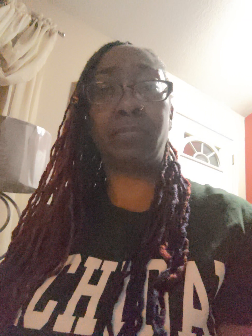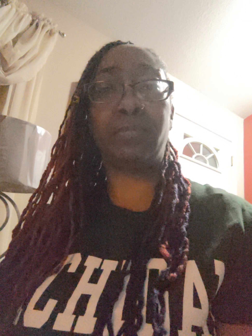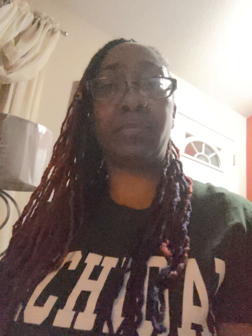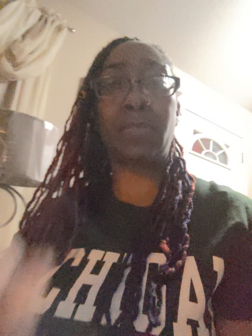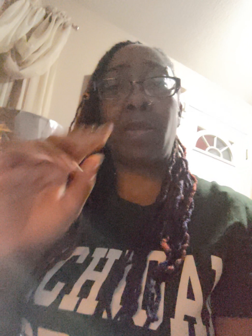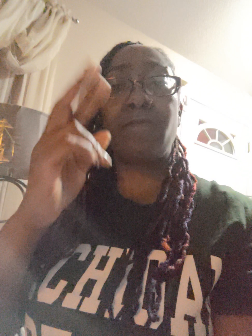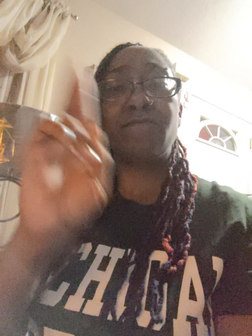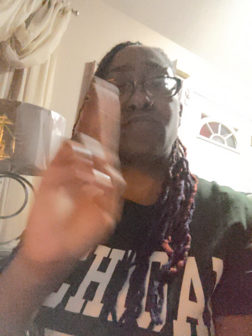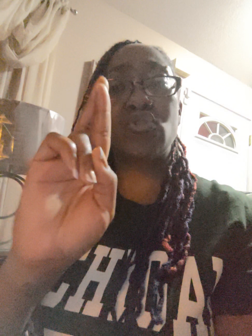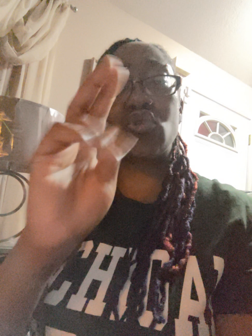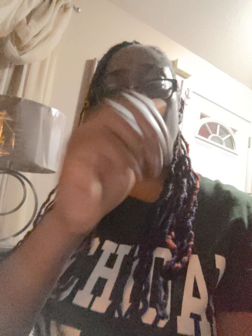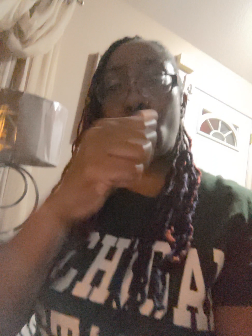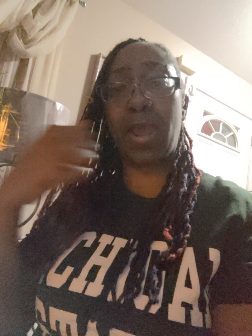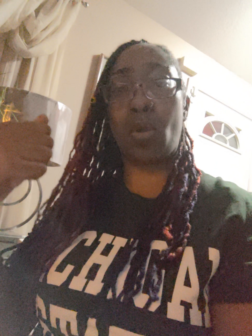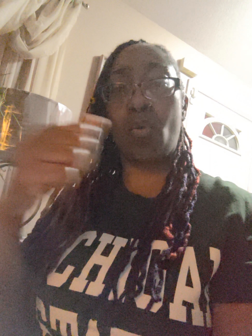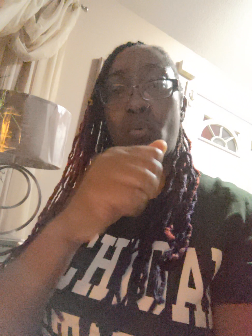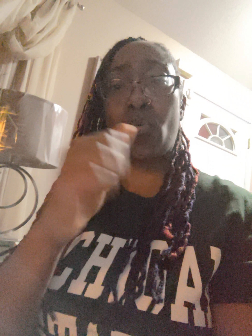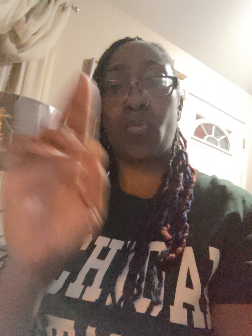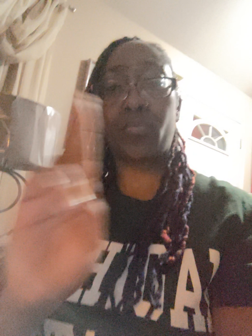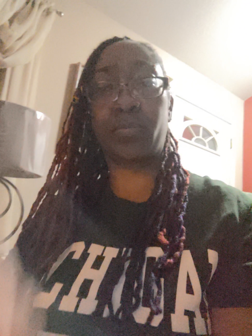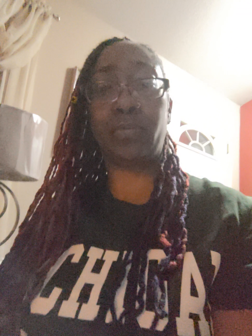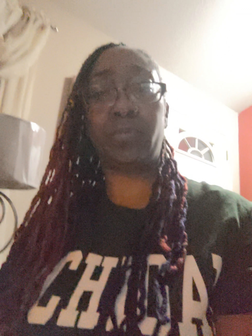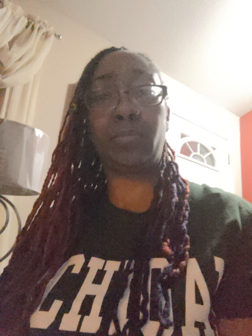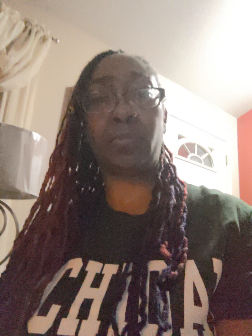refrigerator